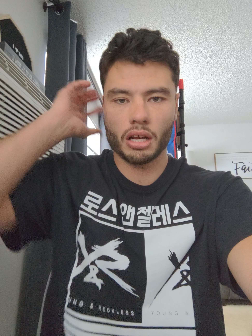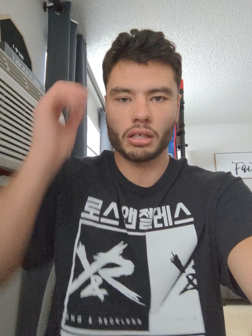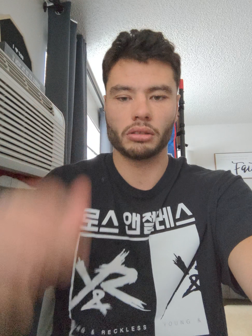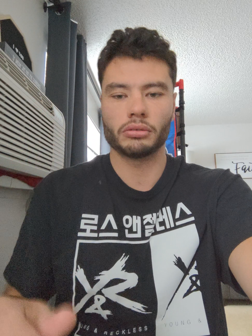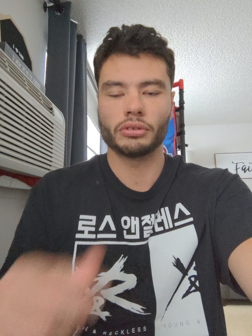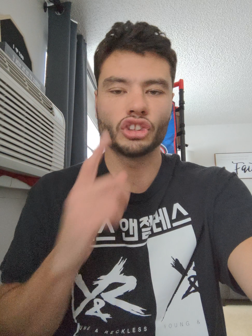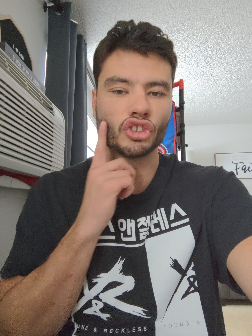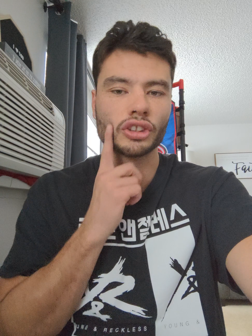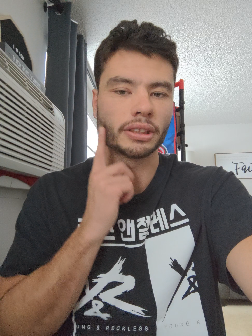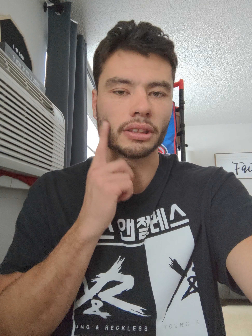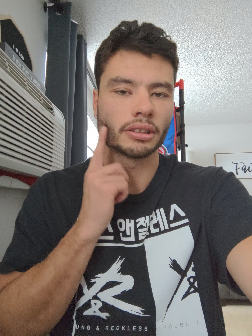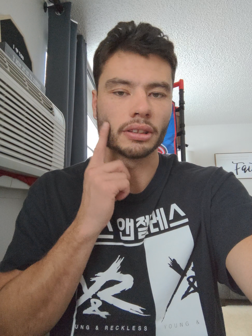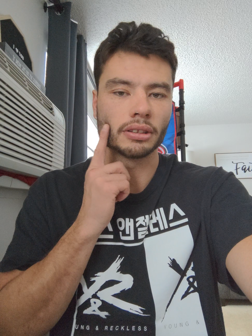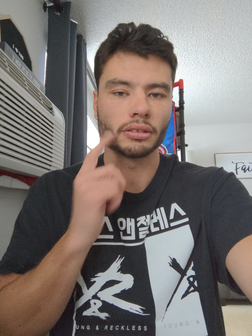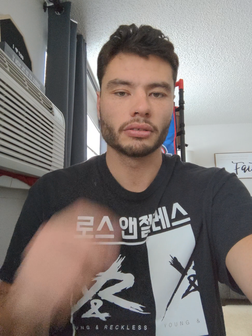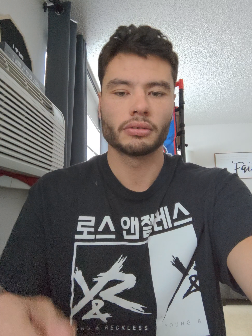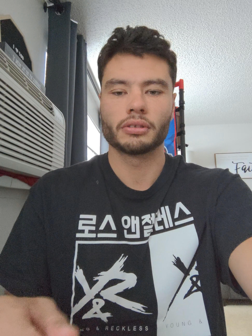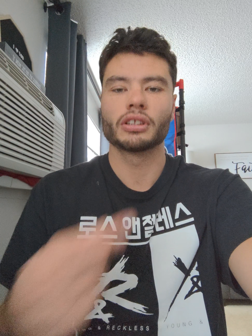cheek